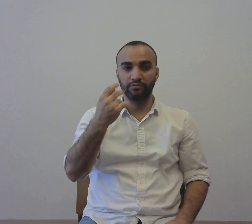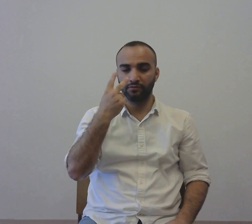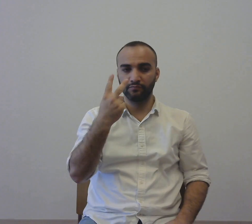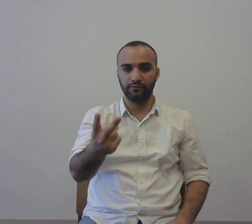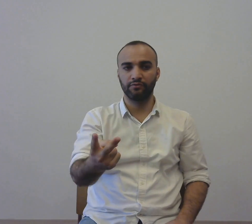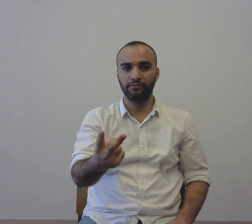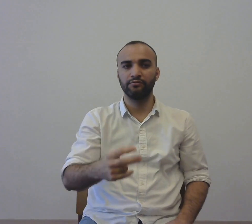görmək